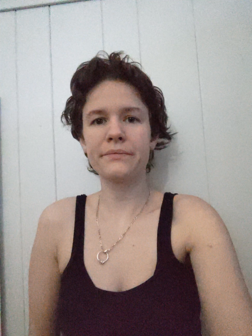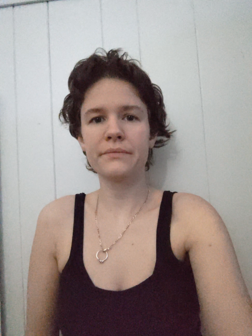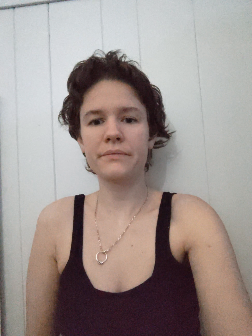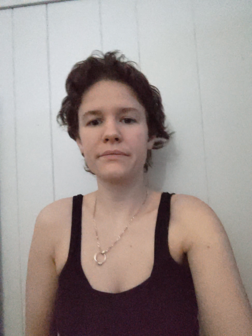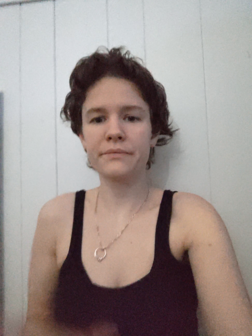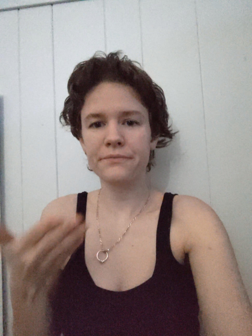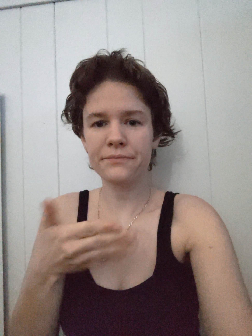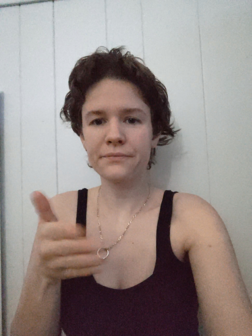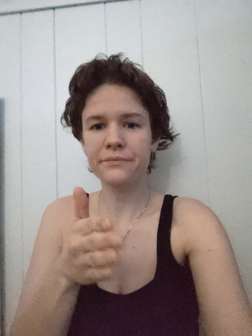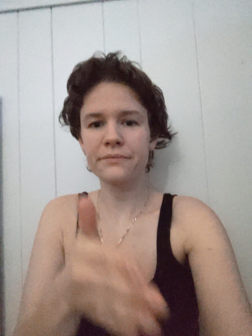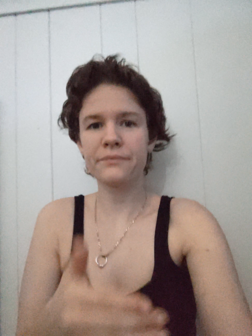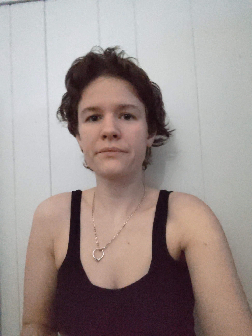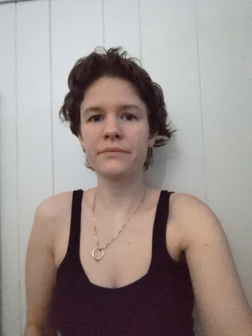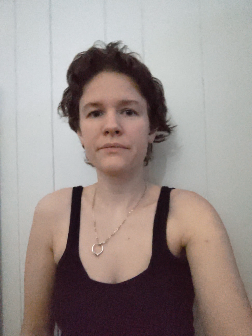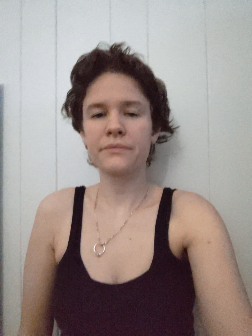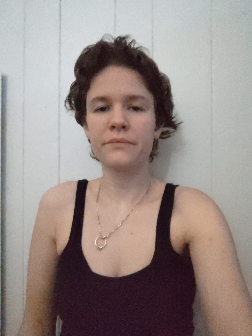fish